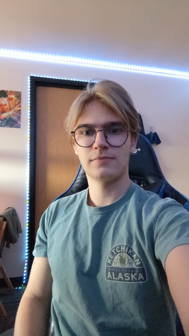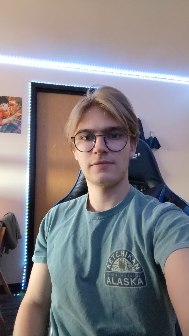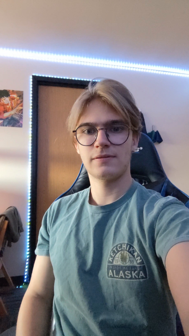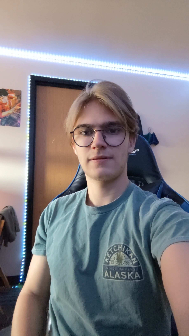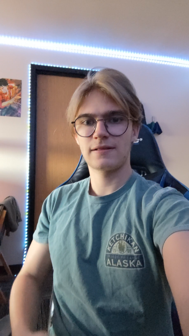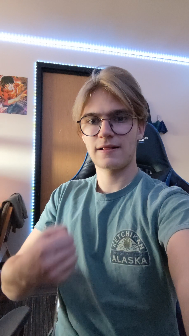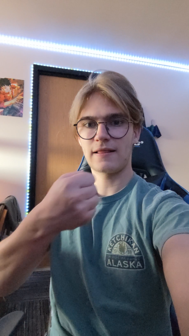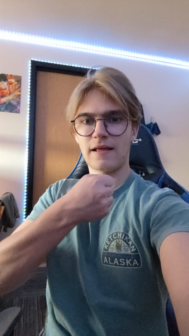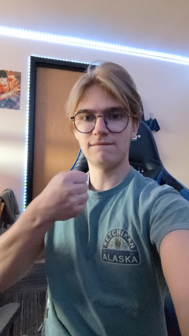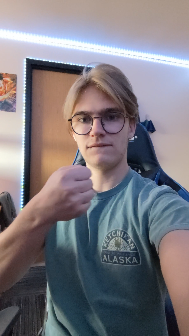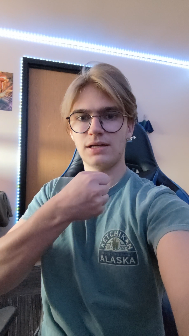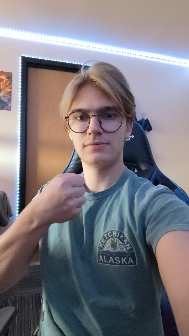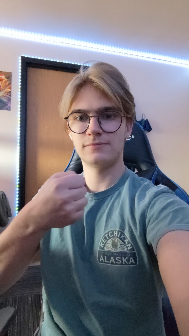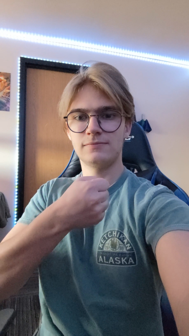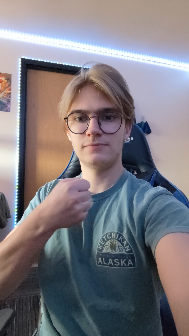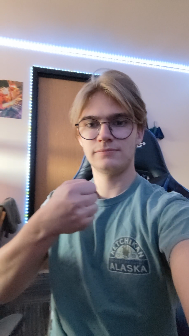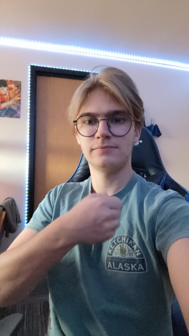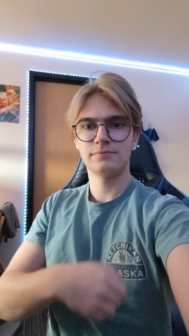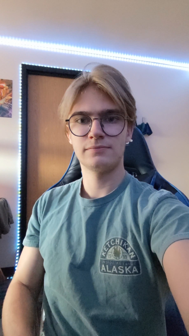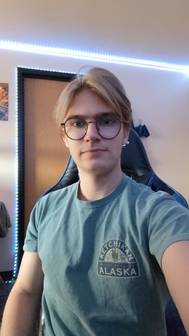coffee